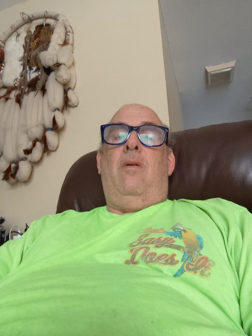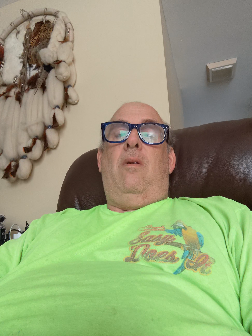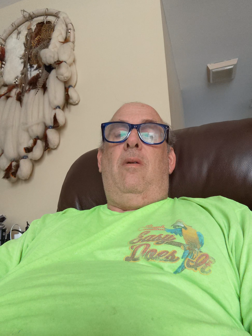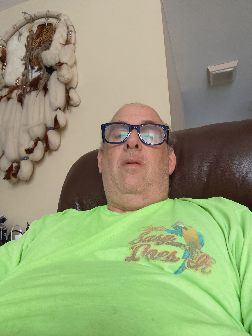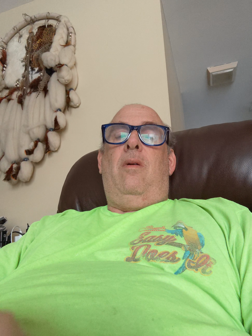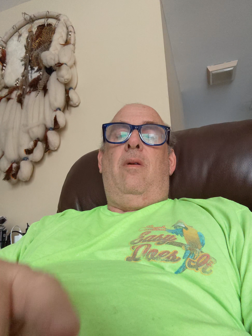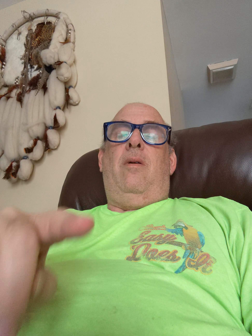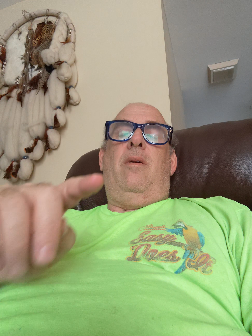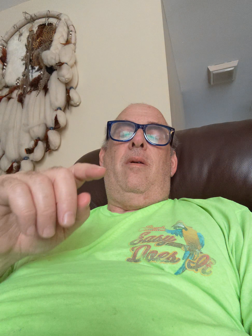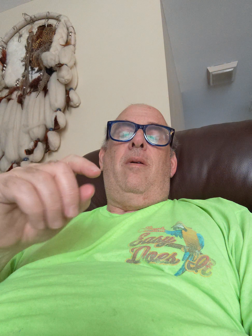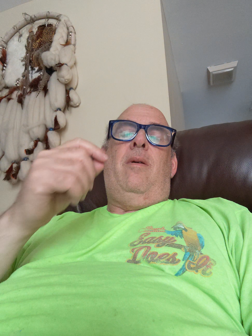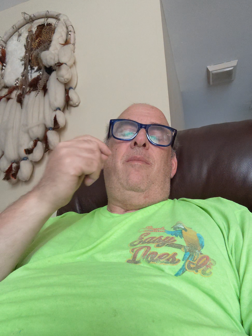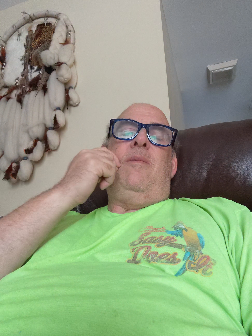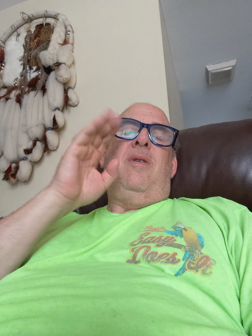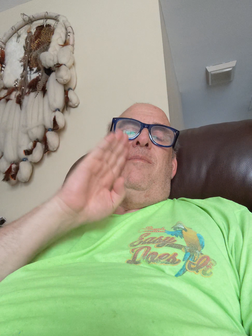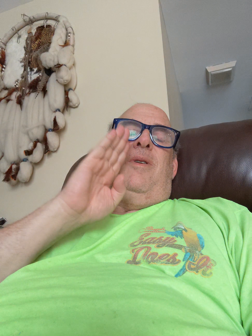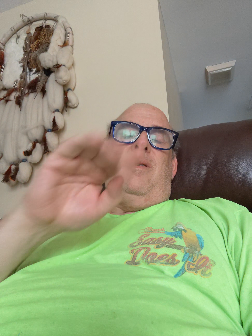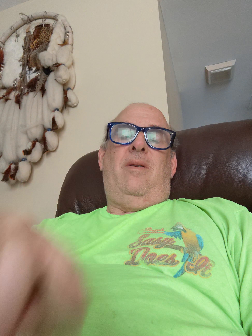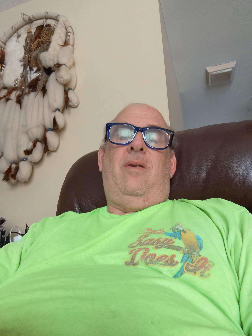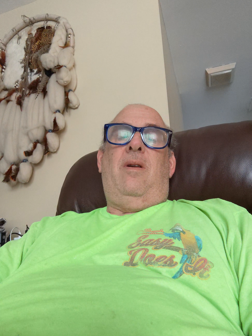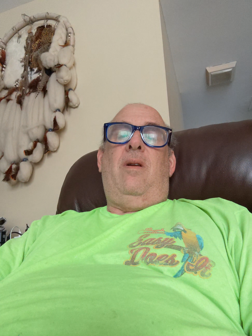bee